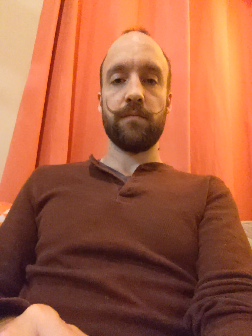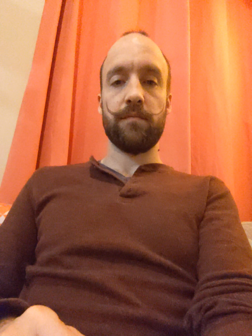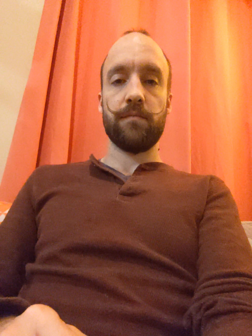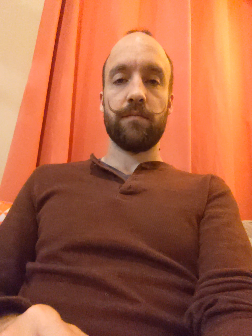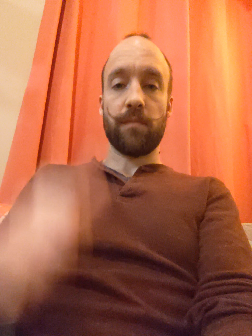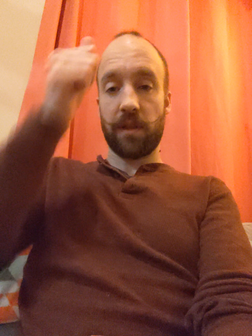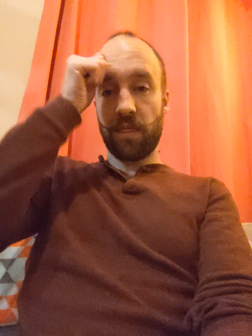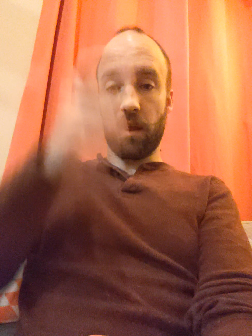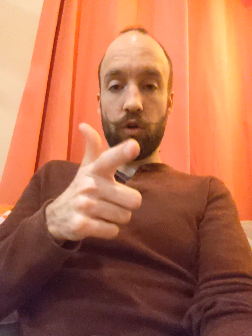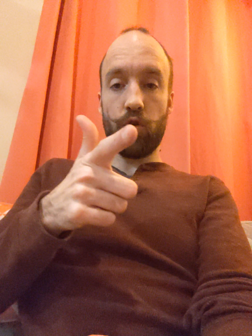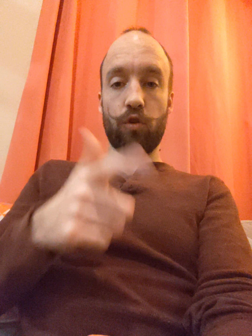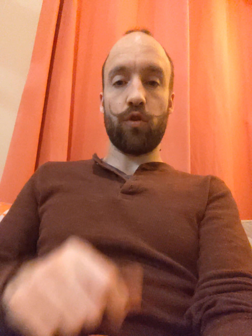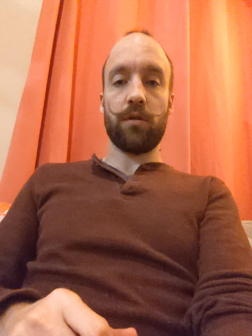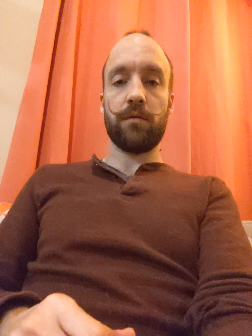brother